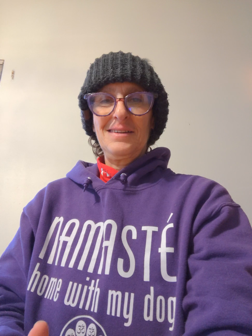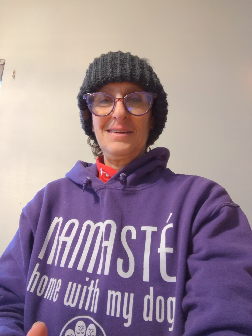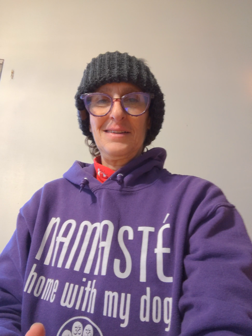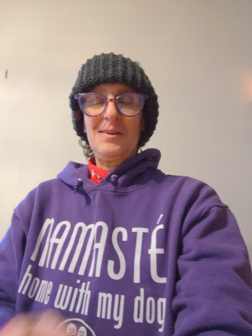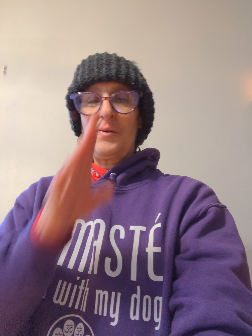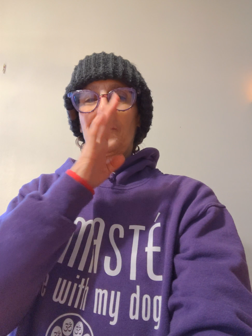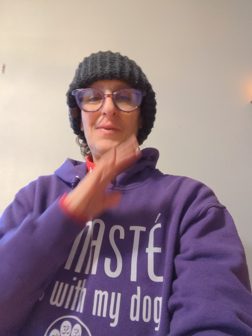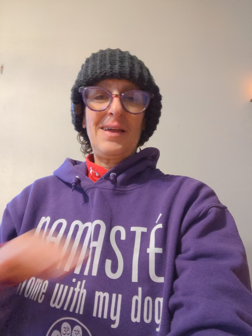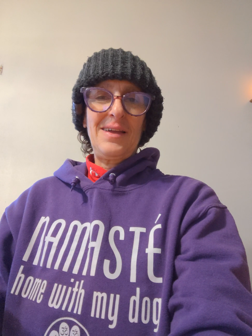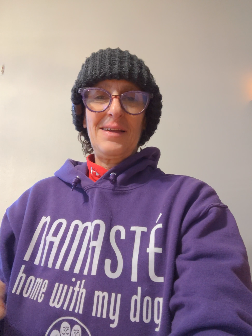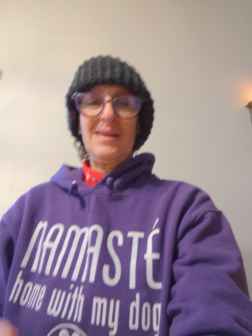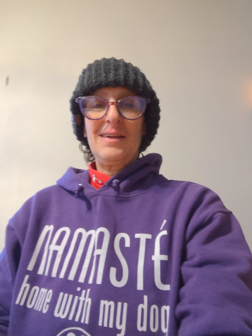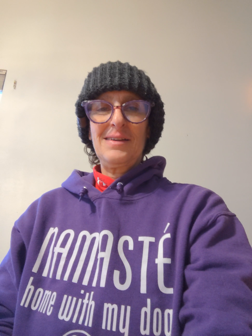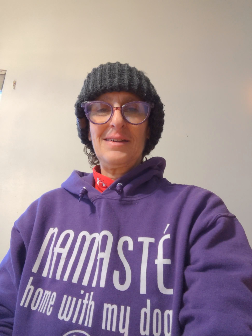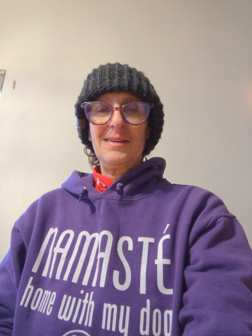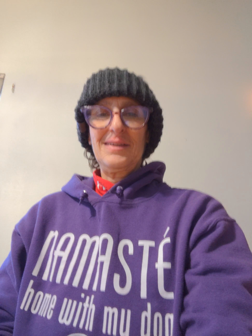quiet